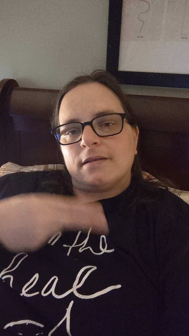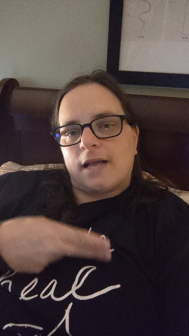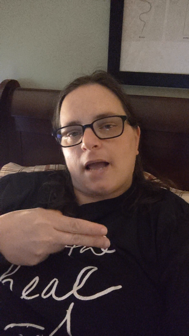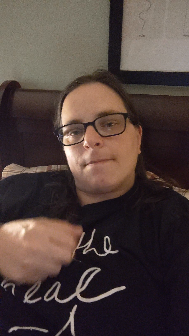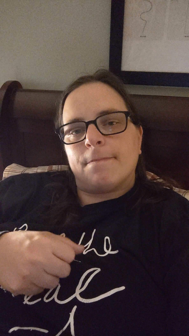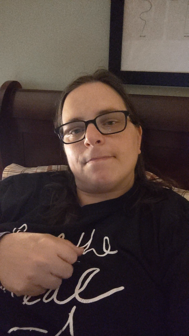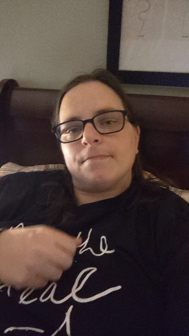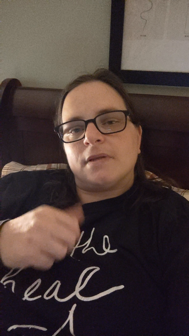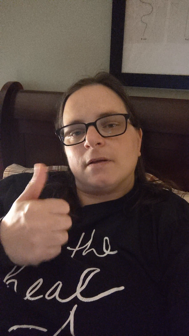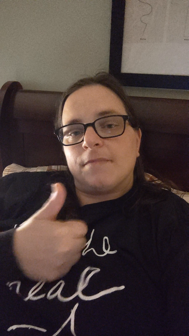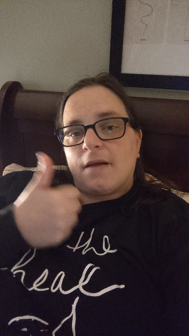basement